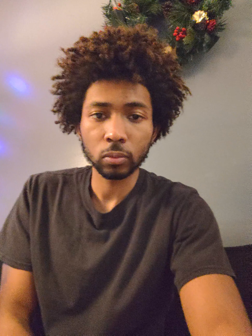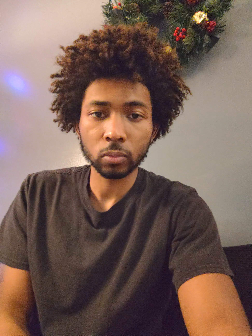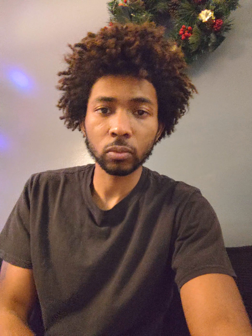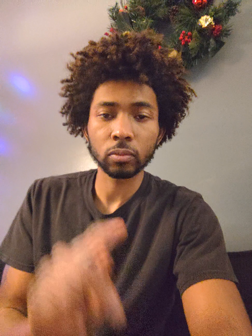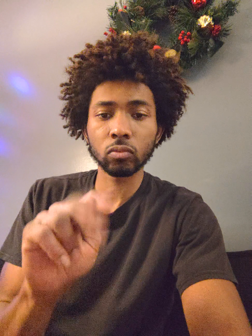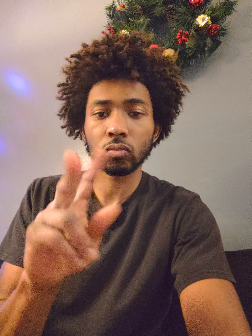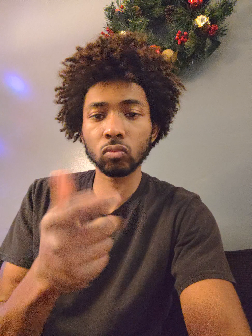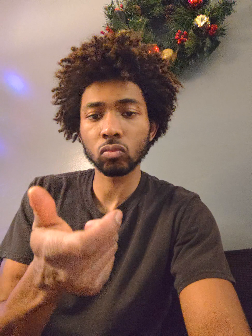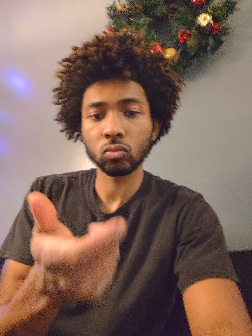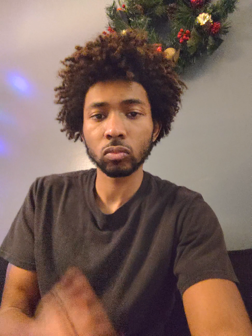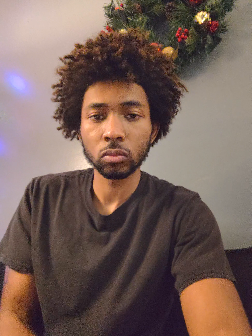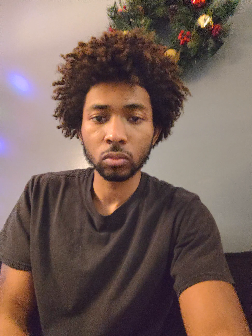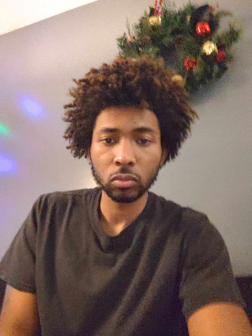TV